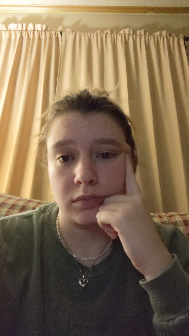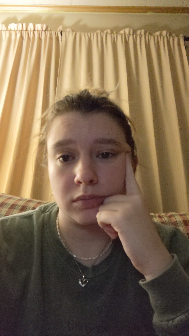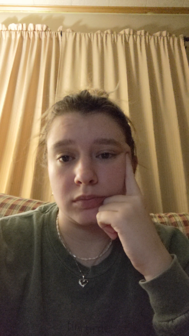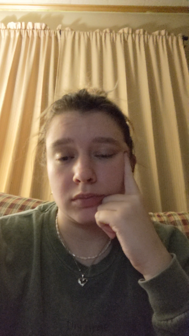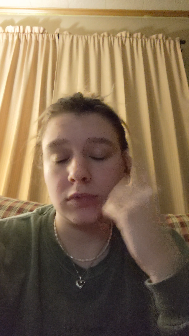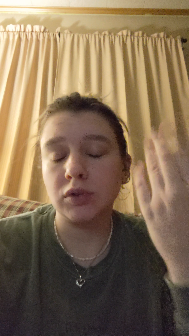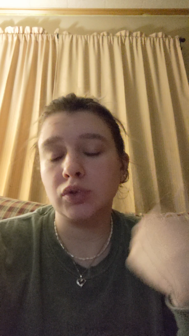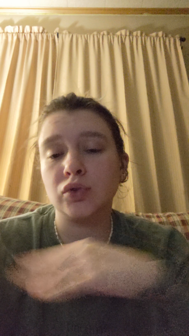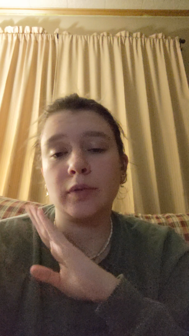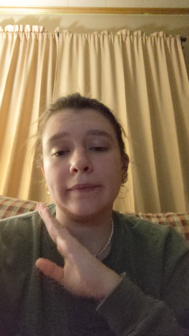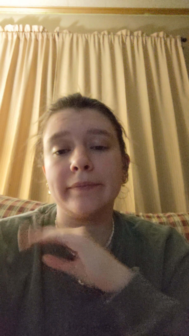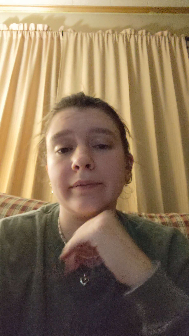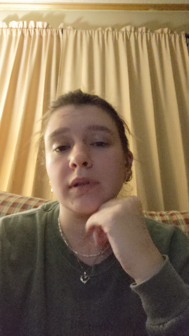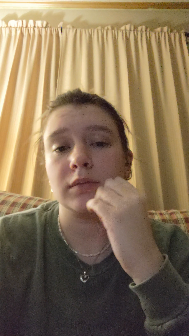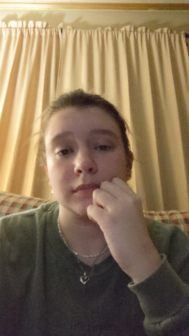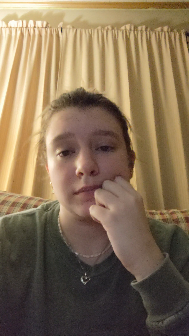scarf